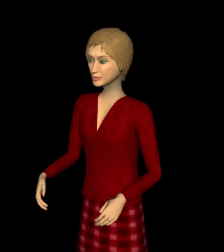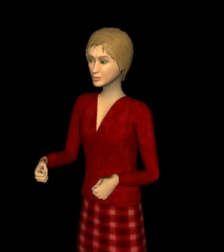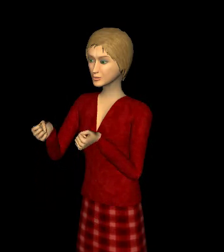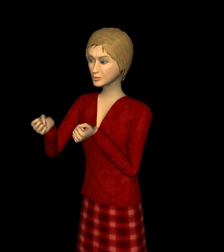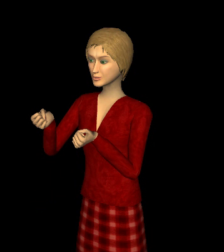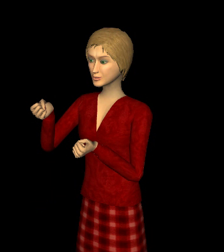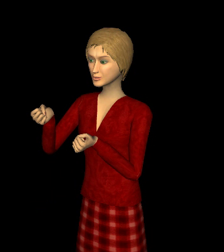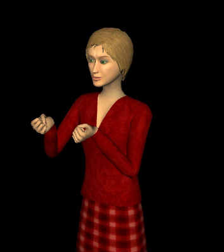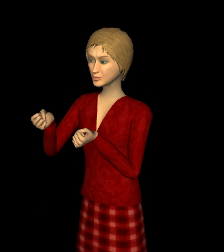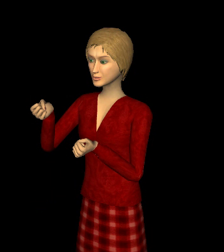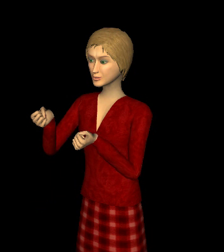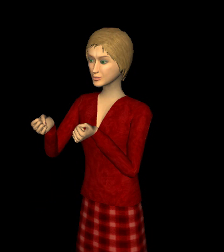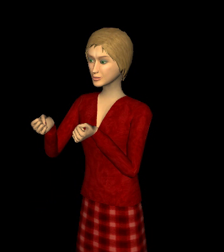قيادة